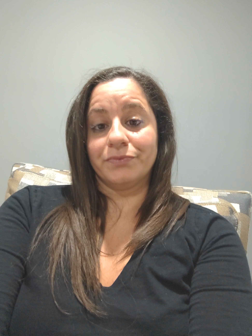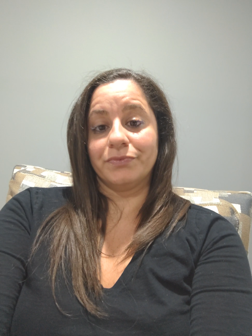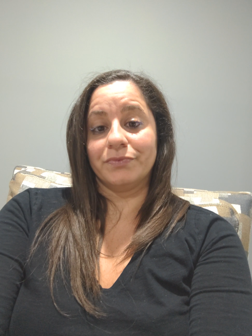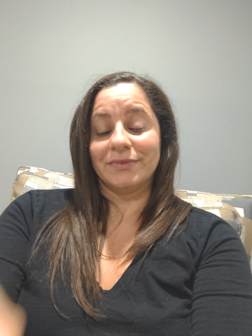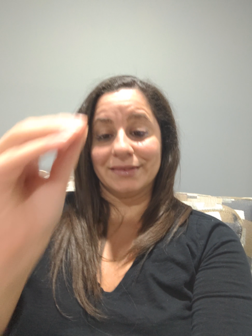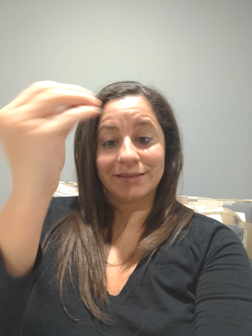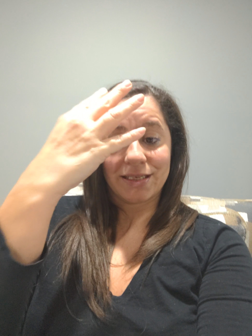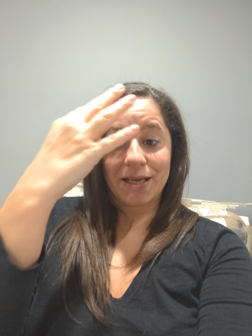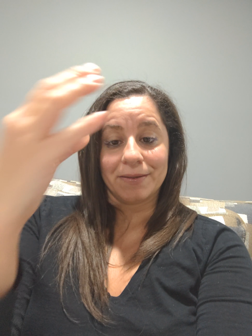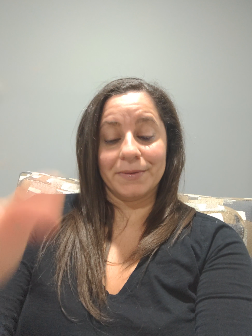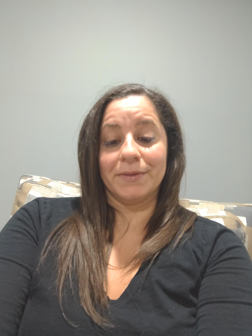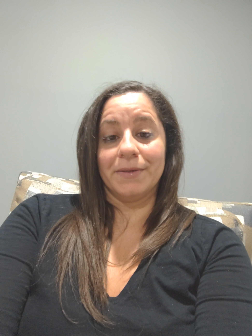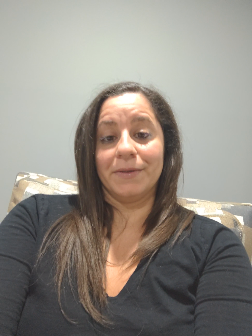sun